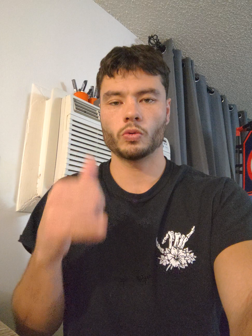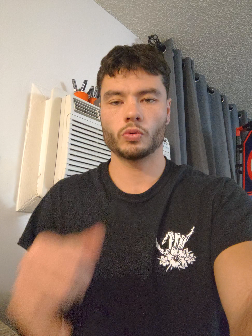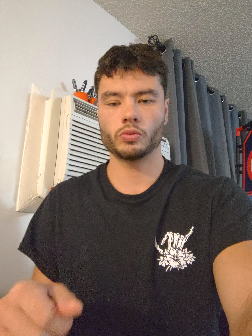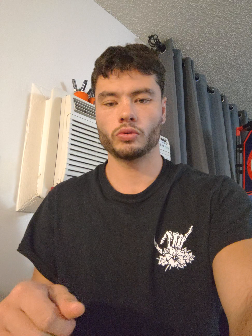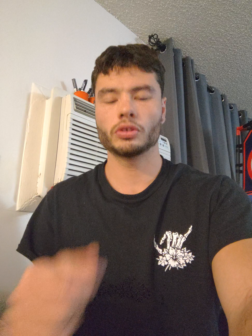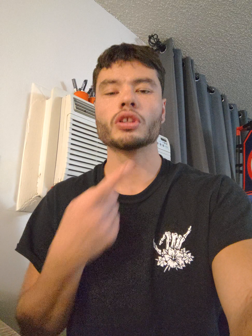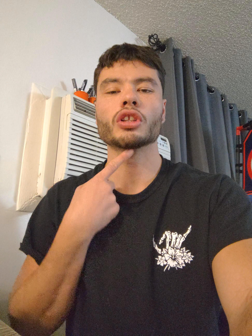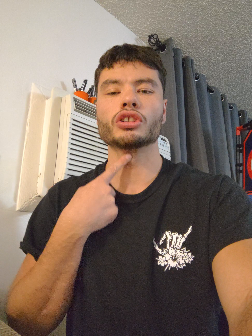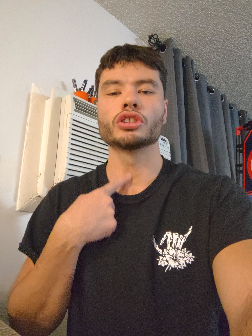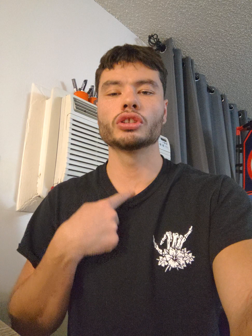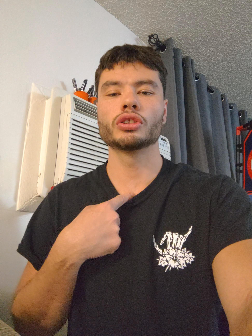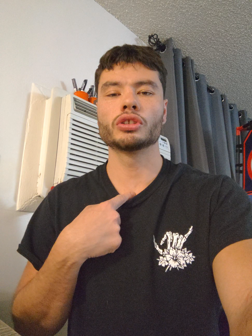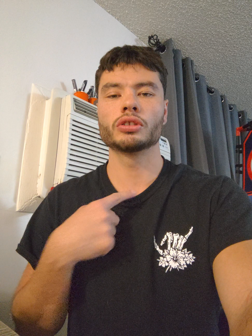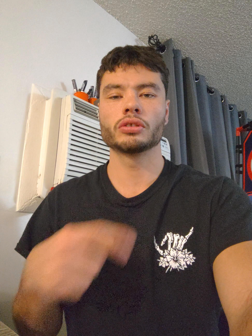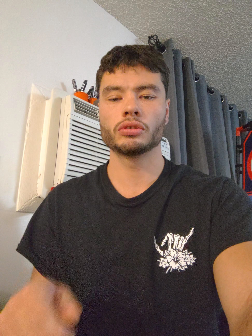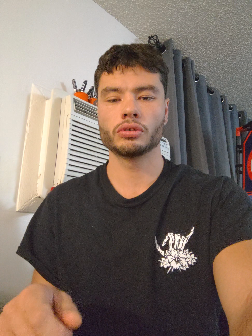thirsty